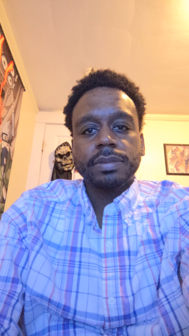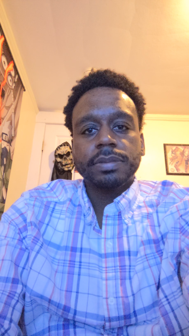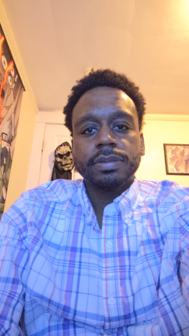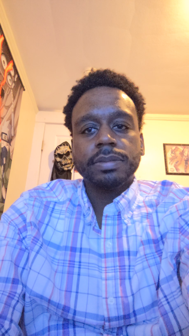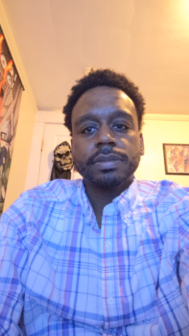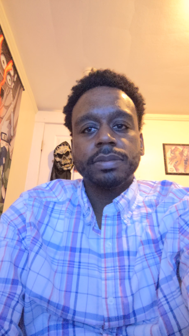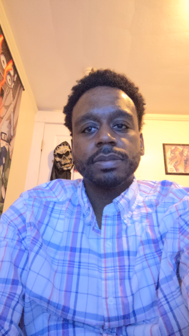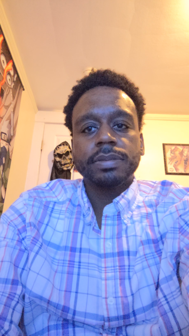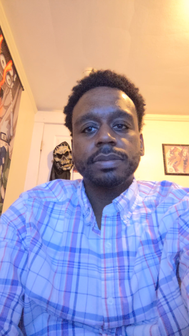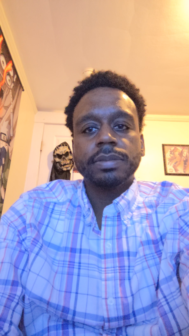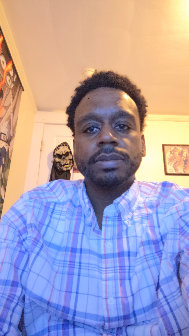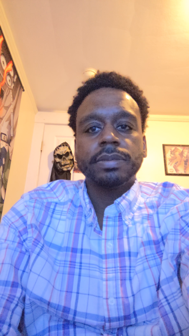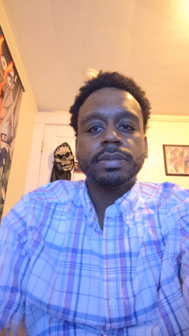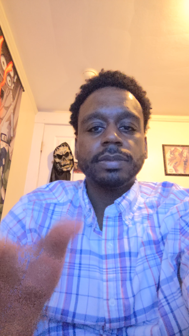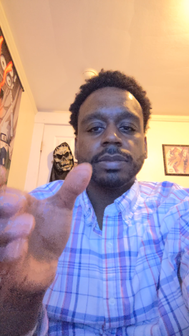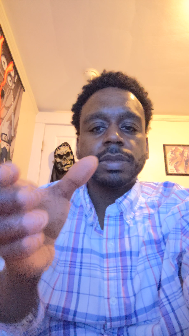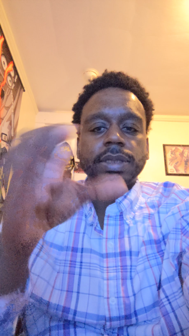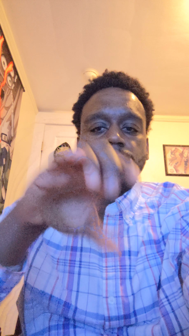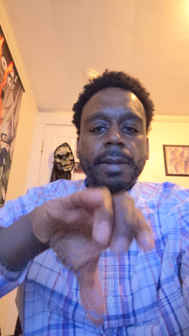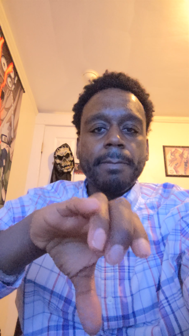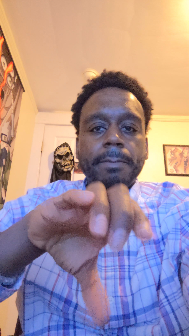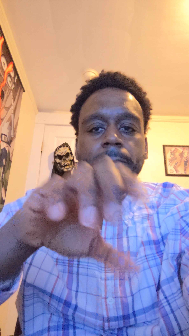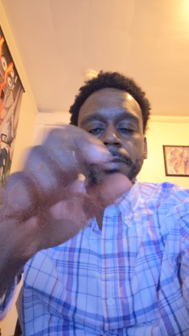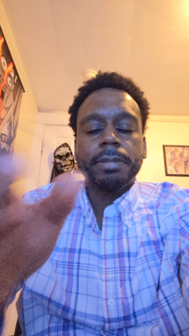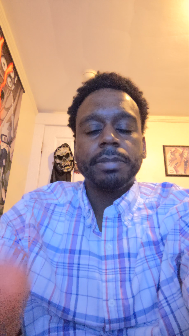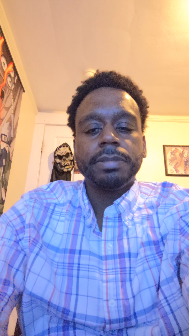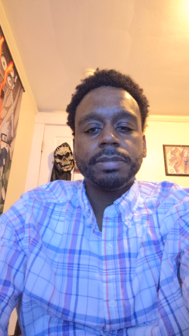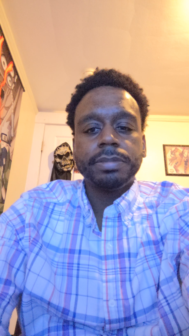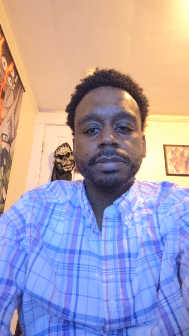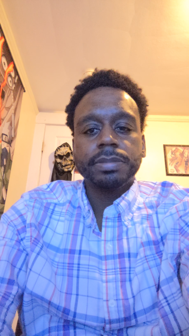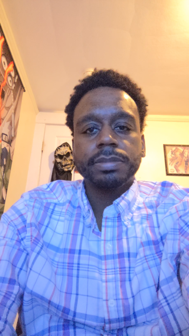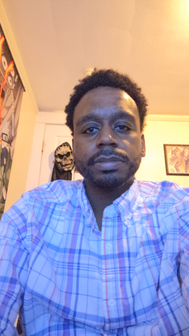dump